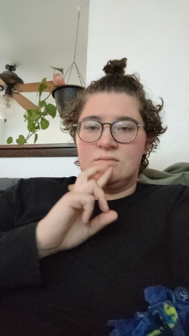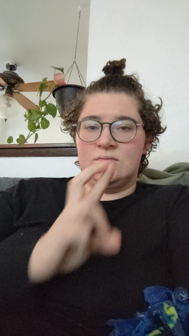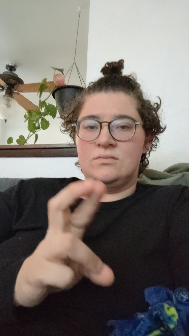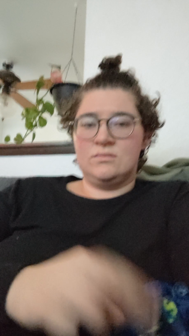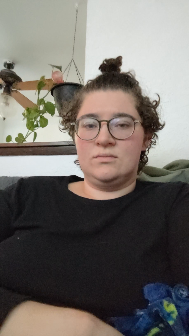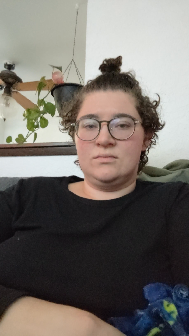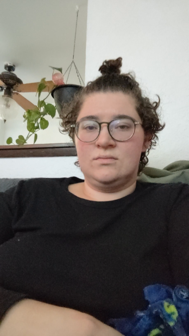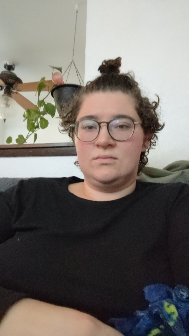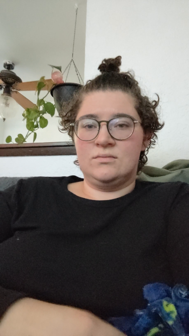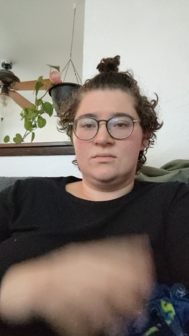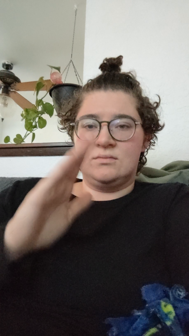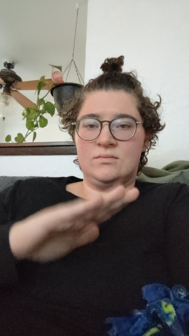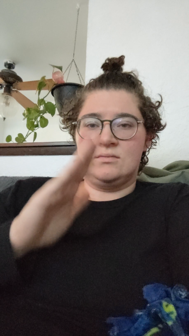clap